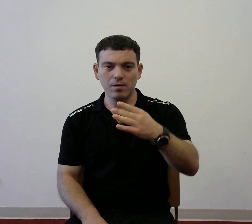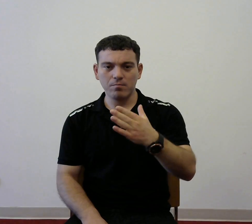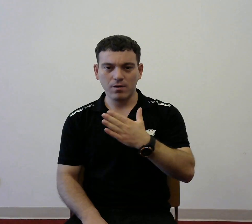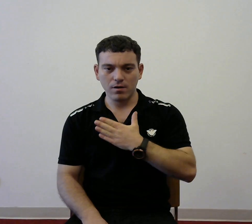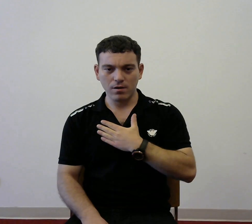mən